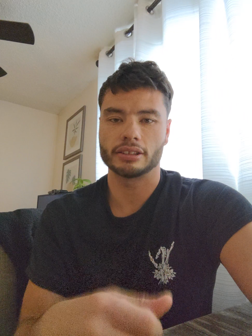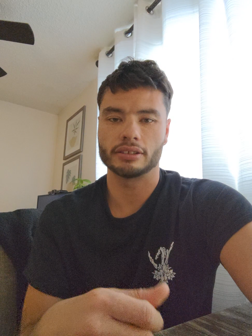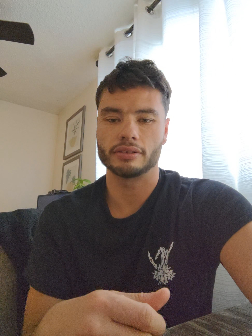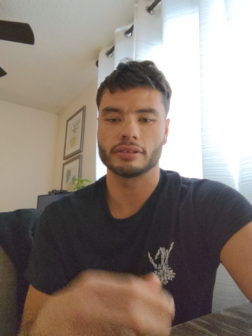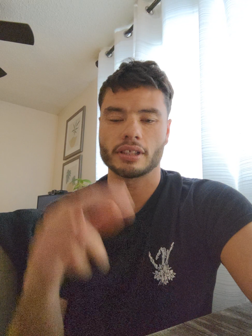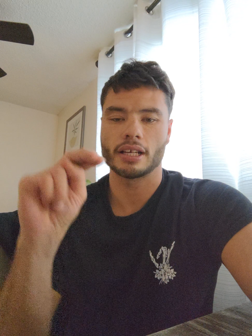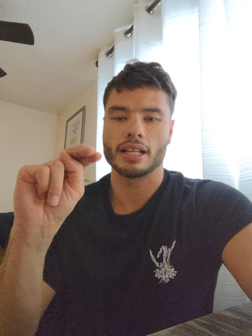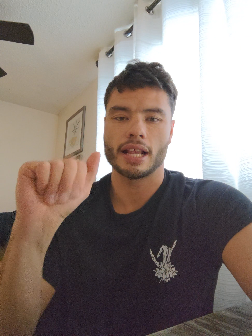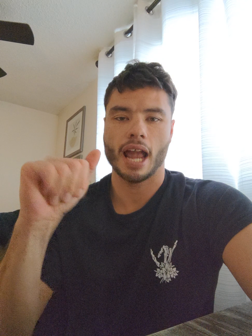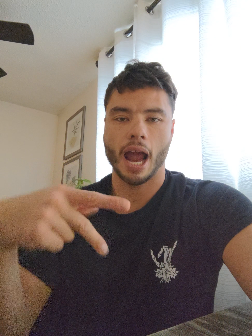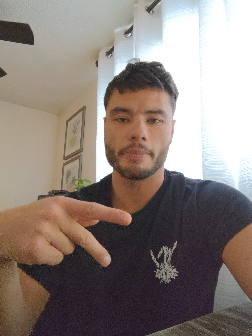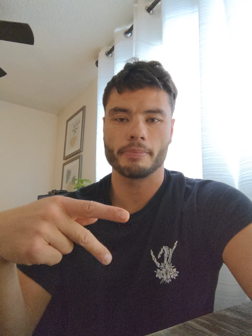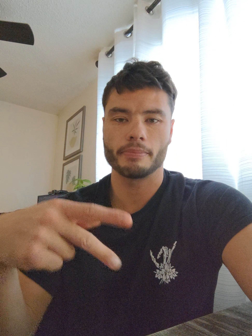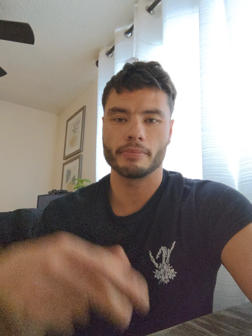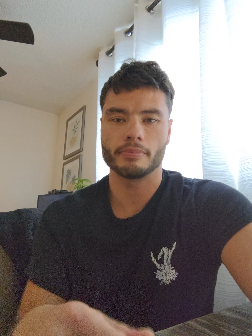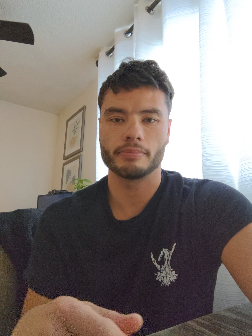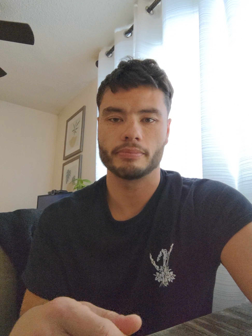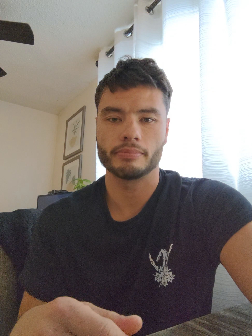nap